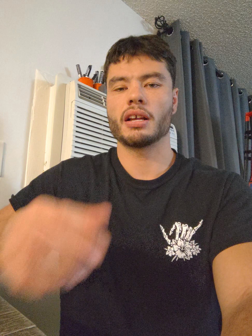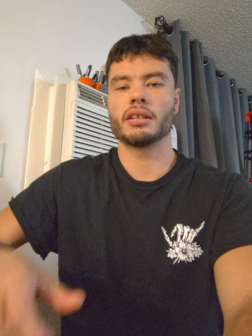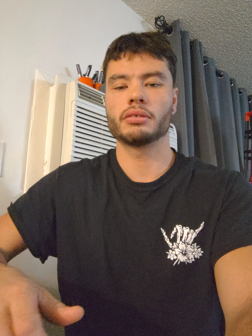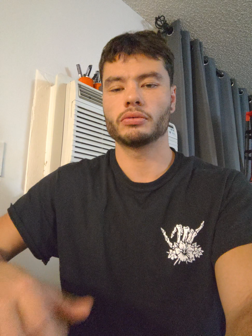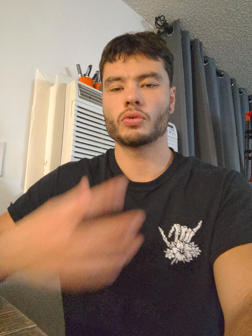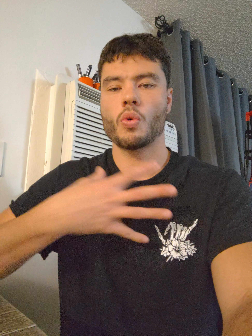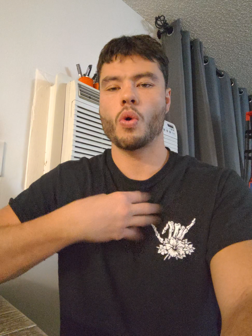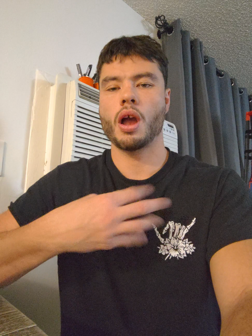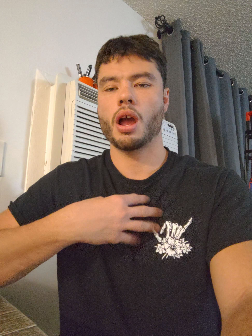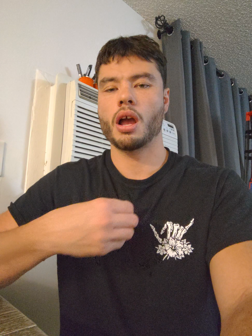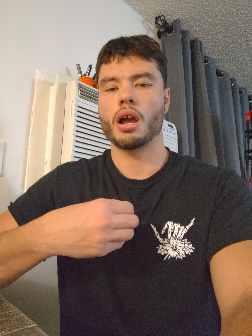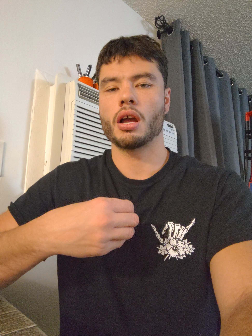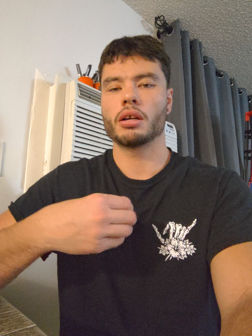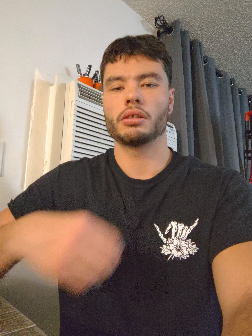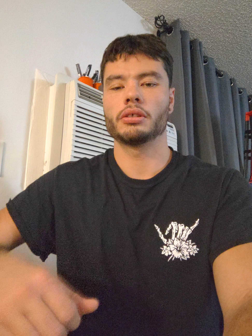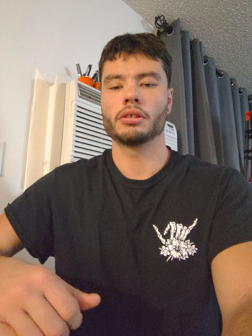white